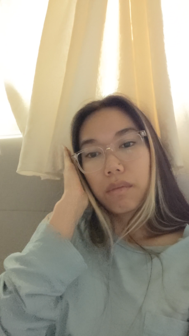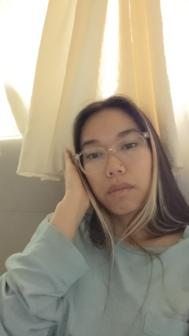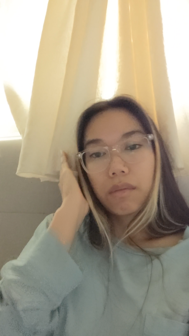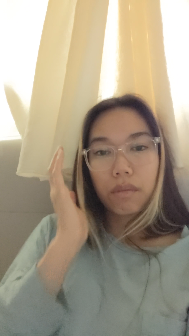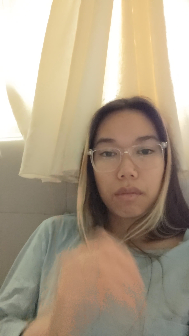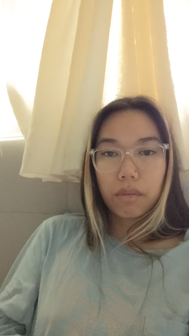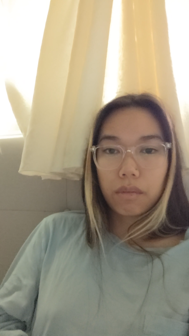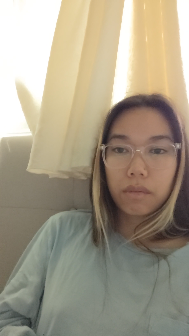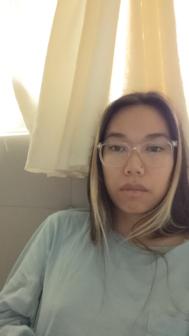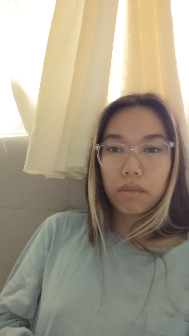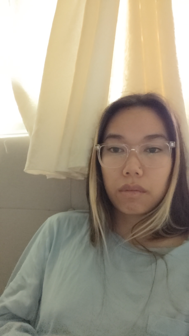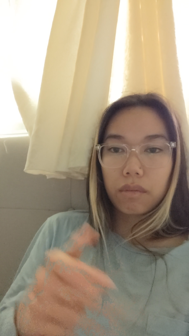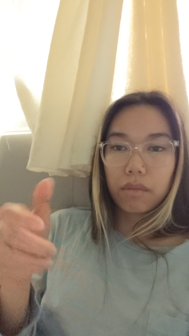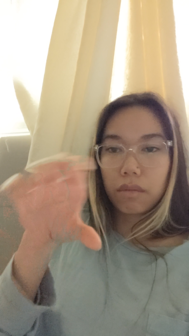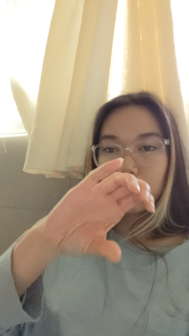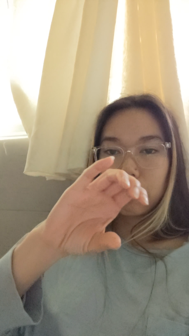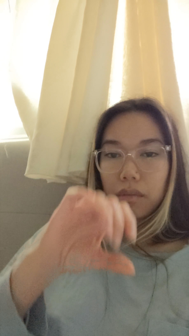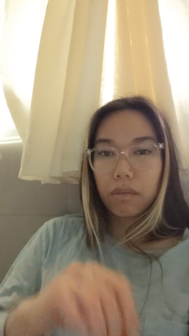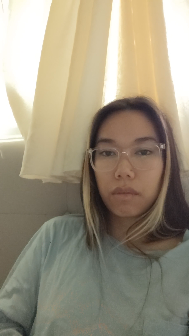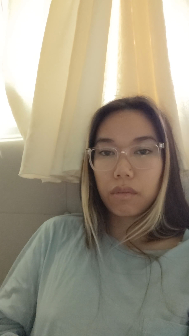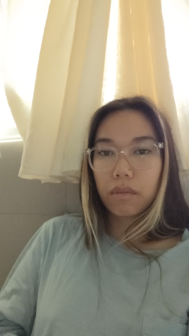pour